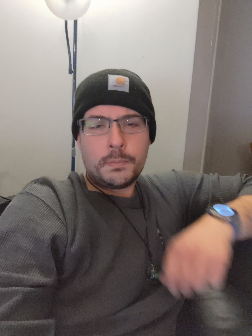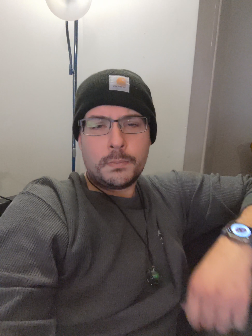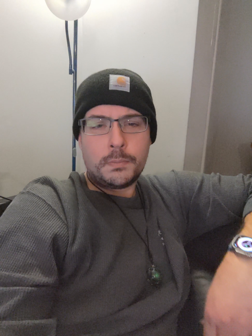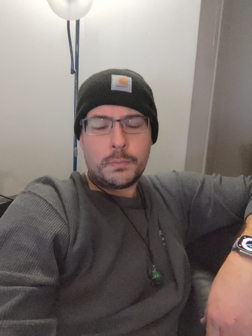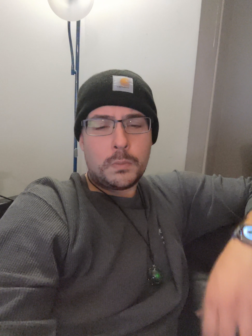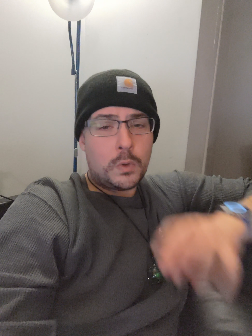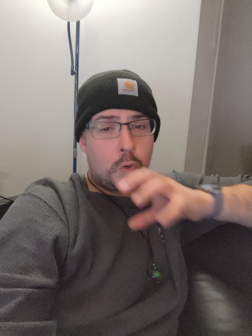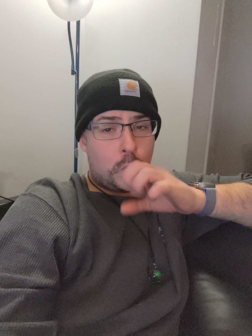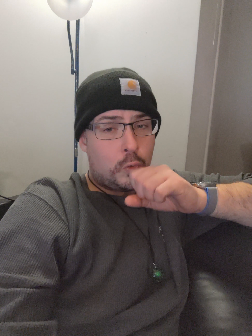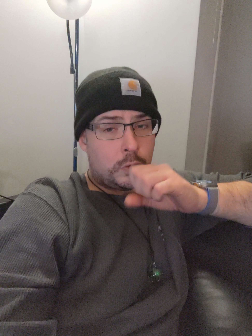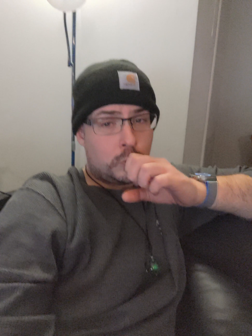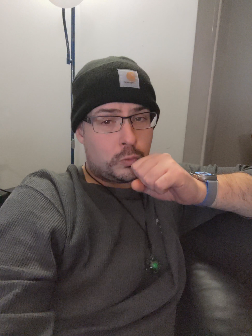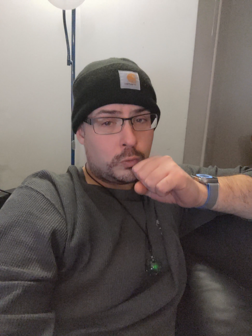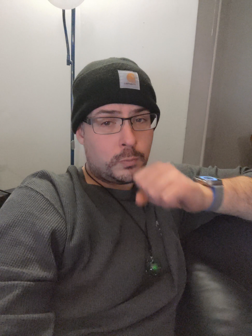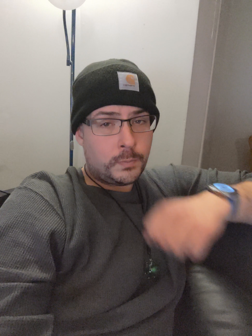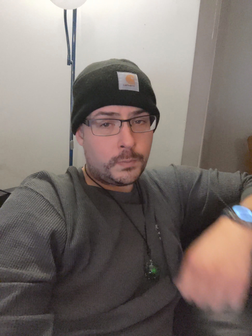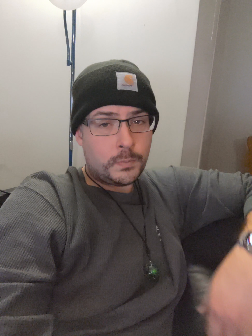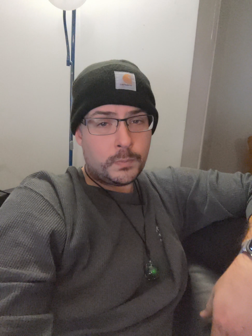orange